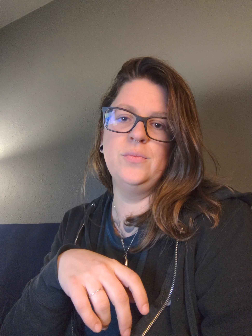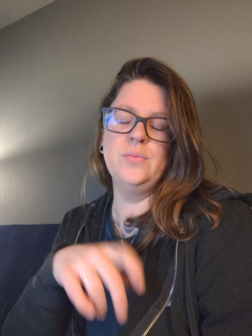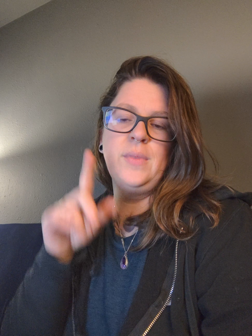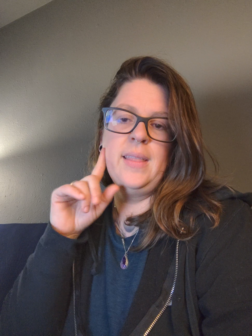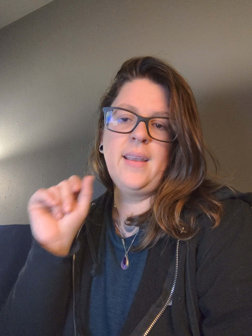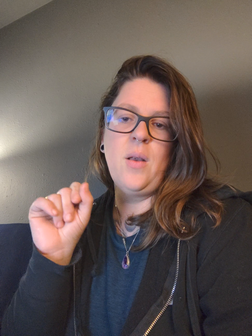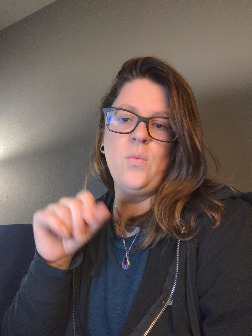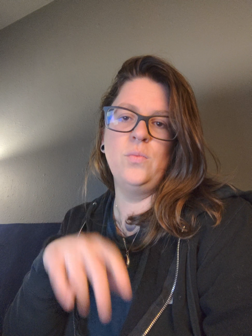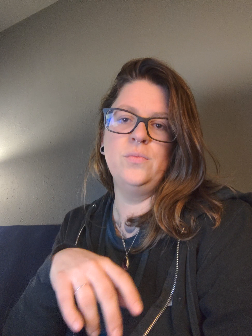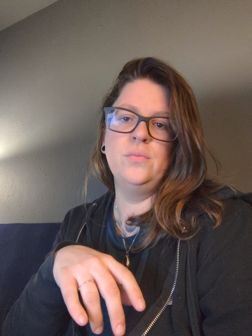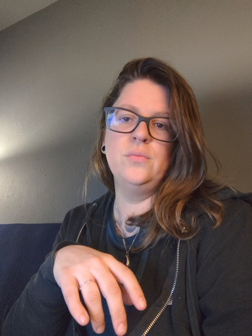loud